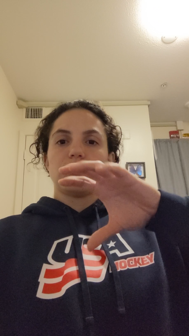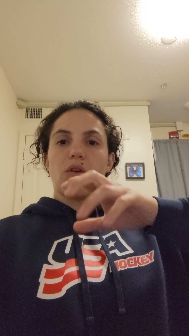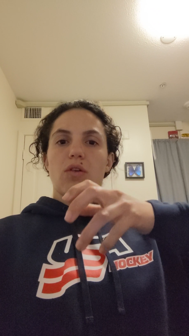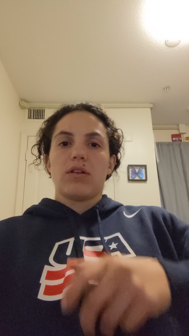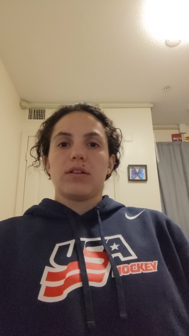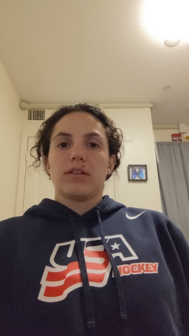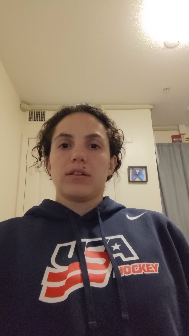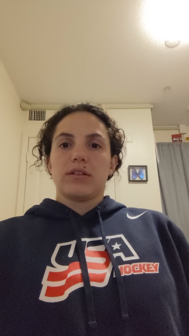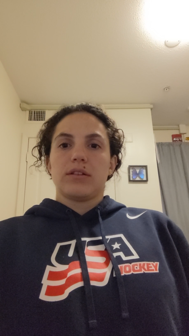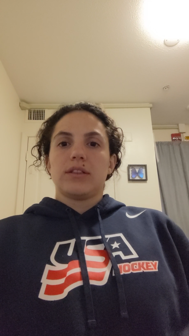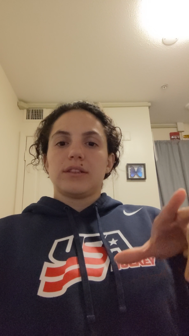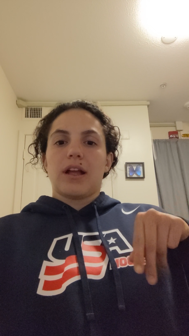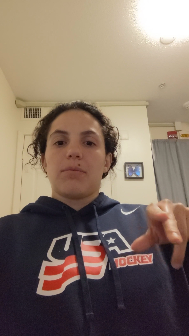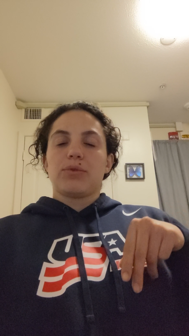diaper